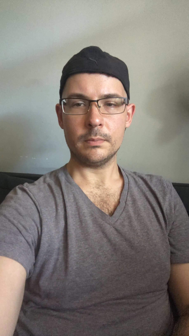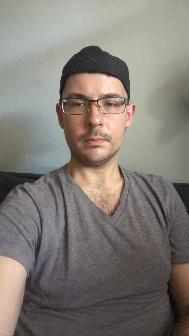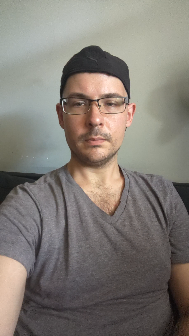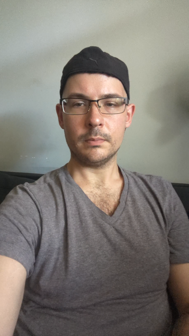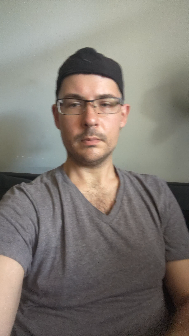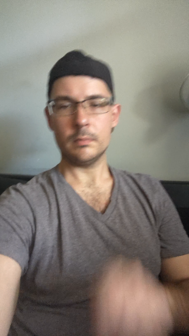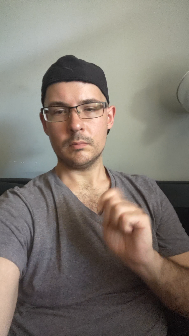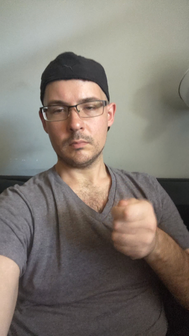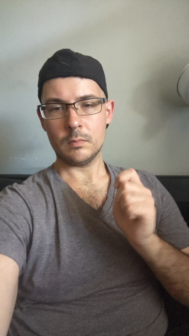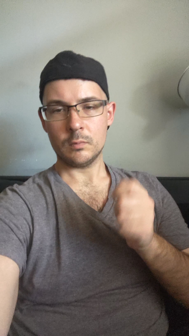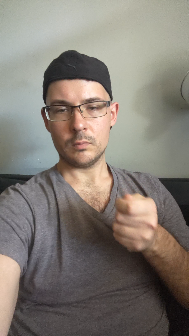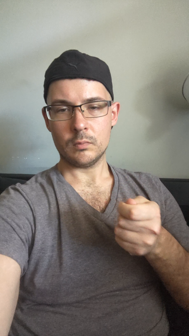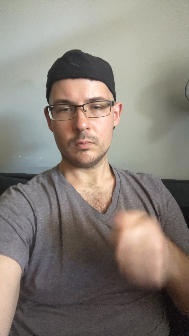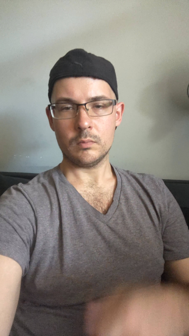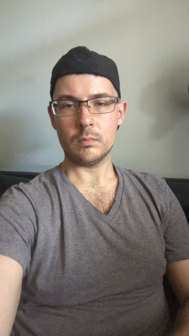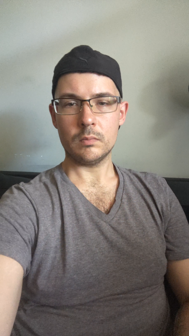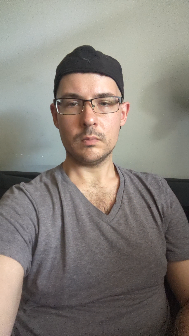cart